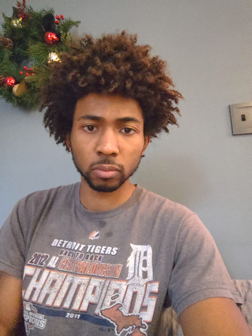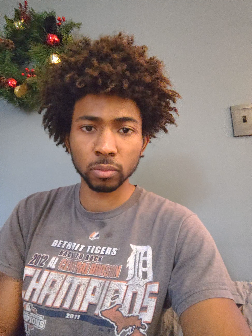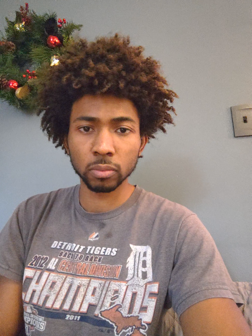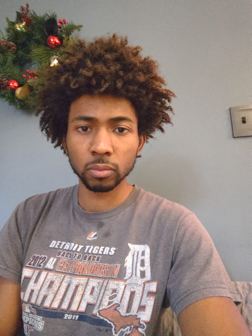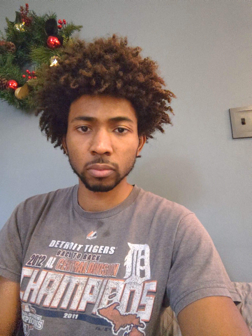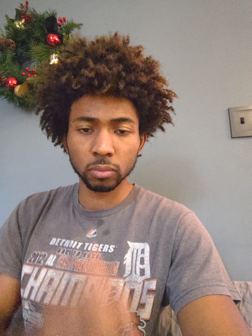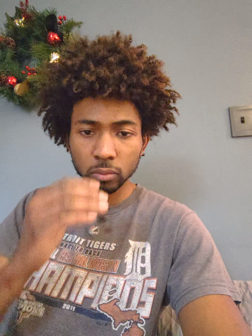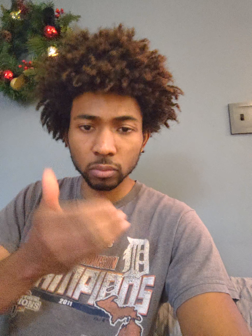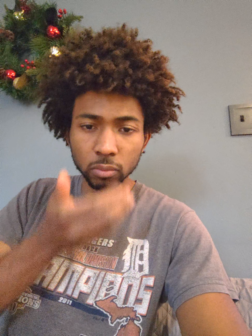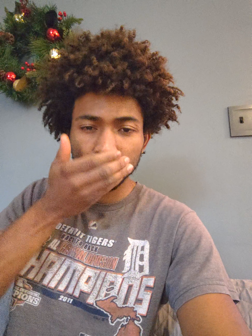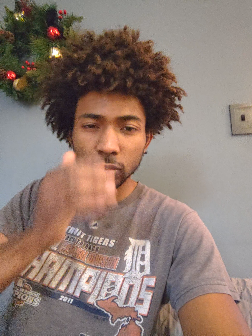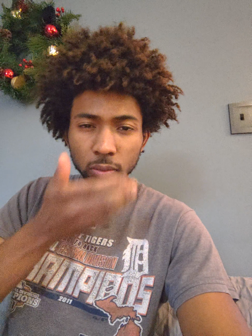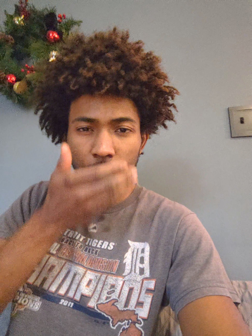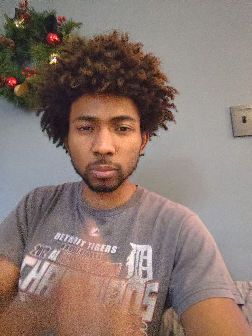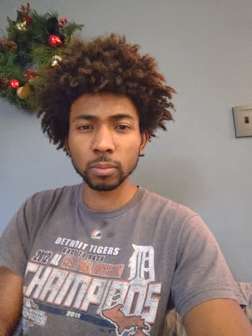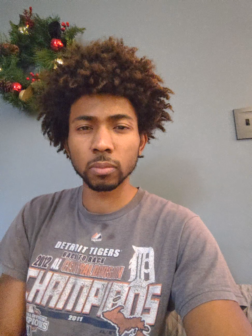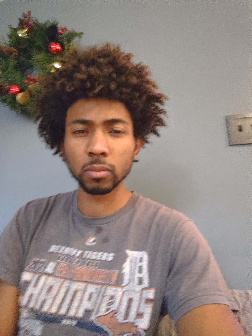cereal